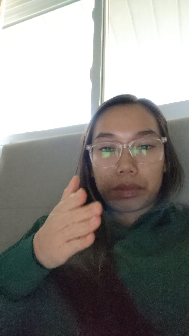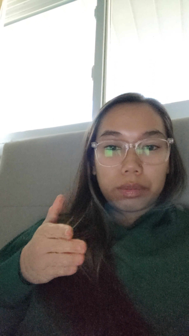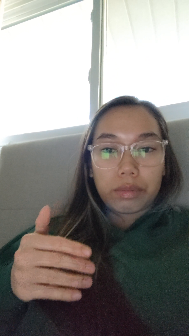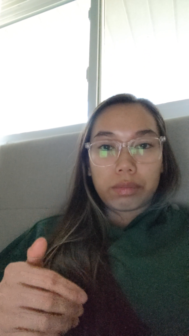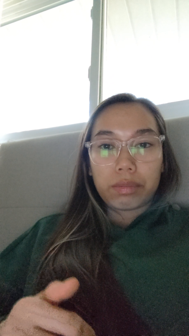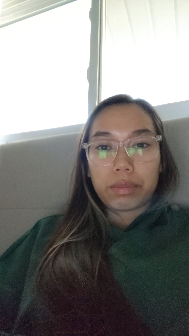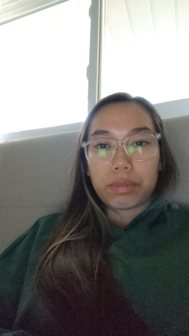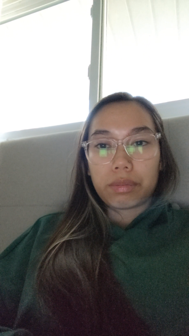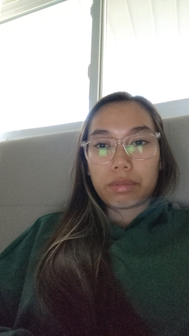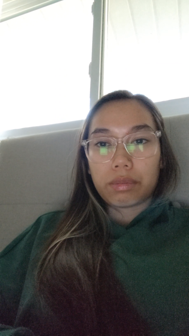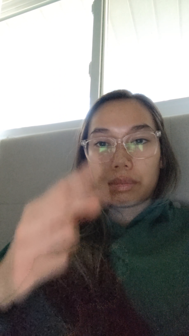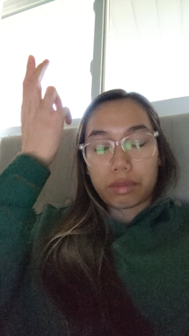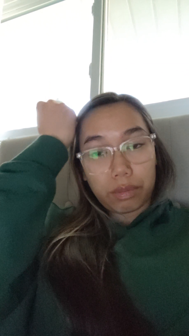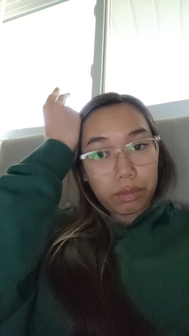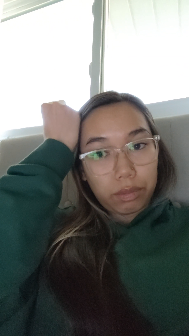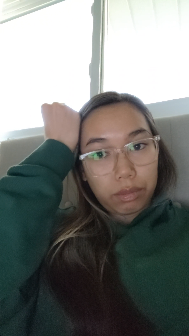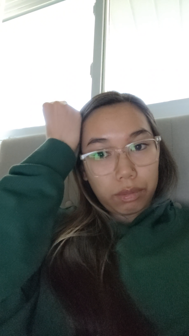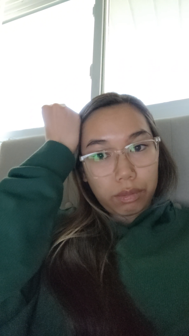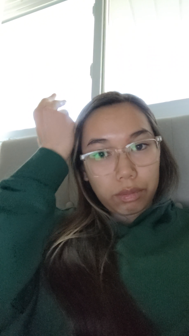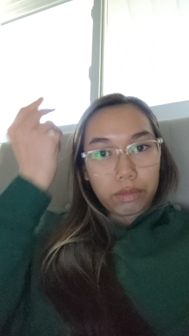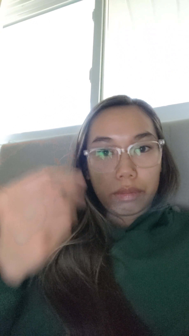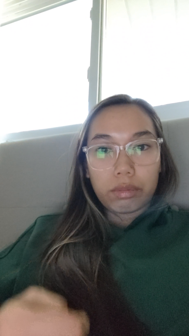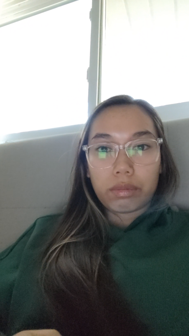rabbit